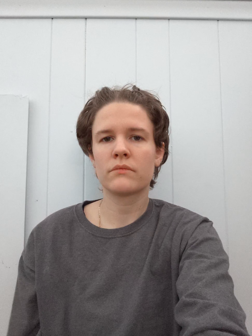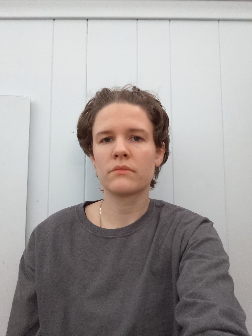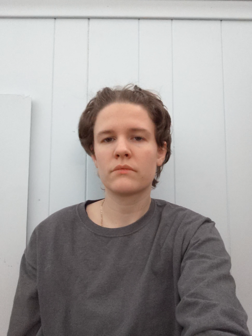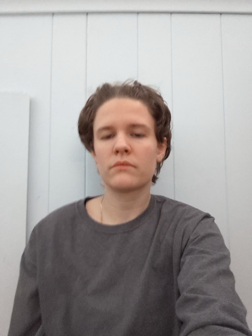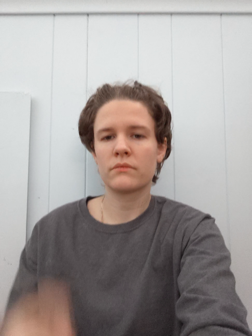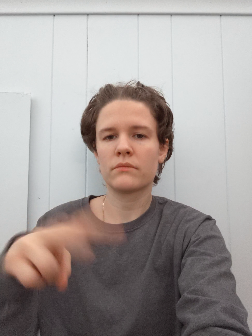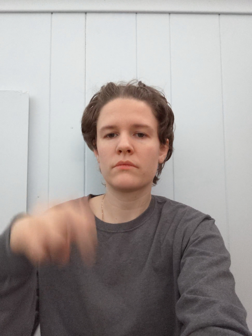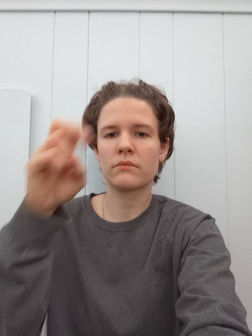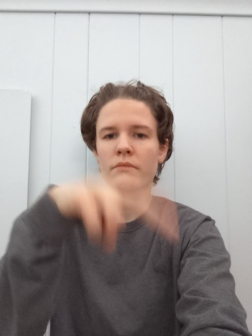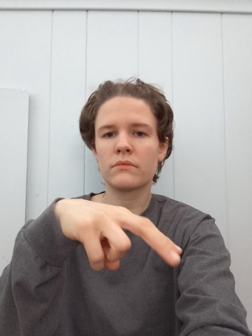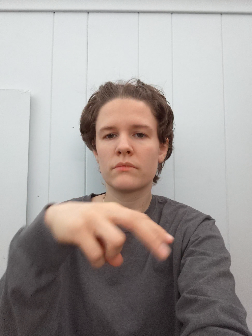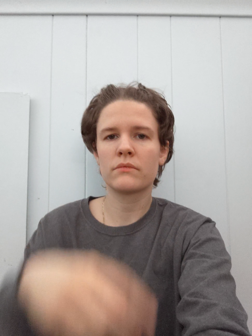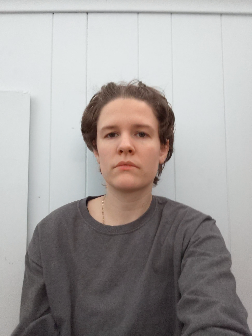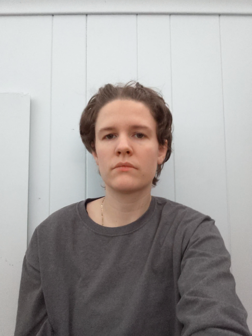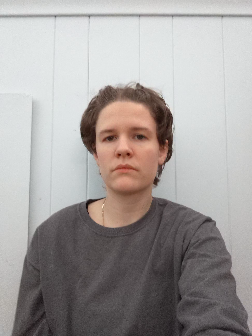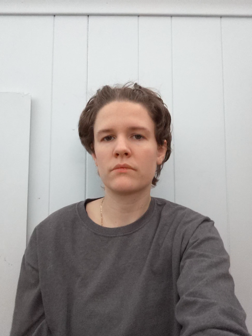jump